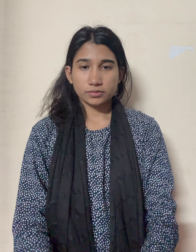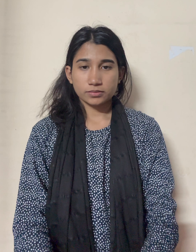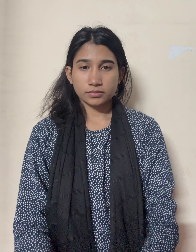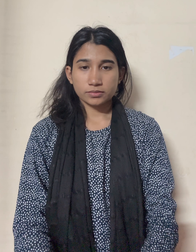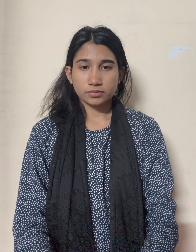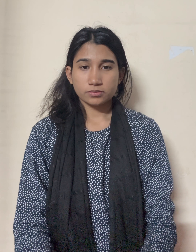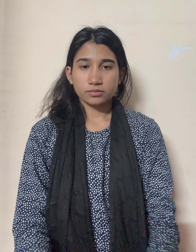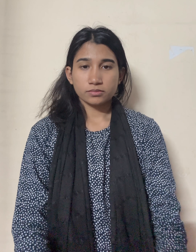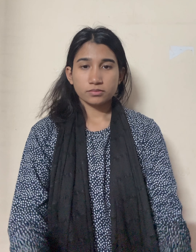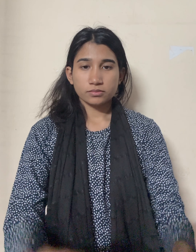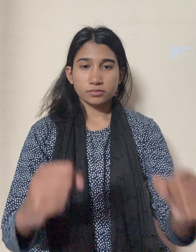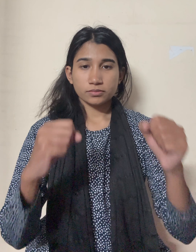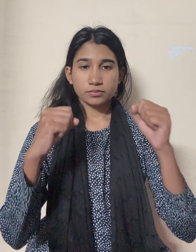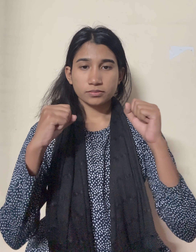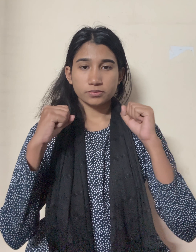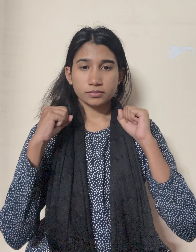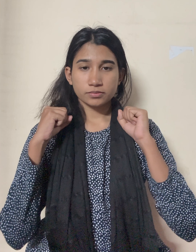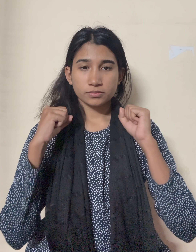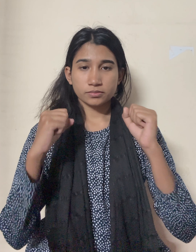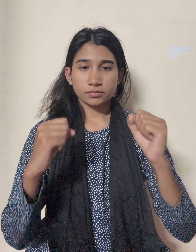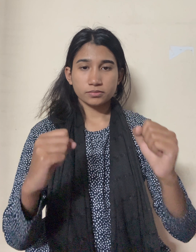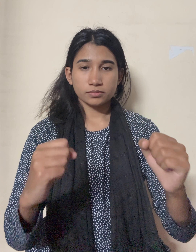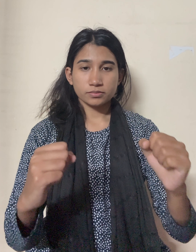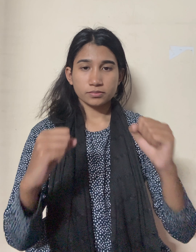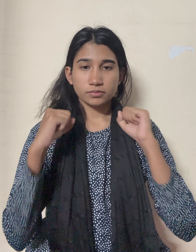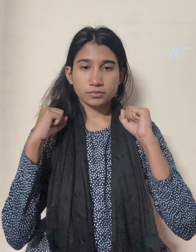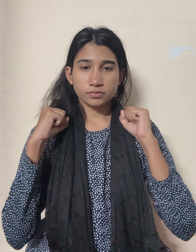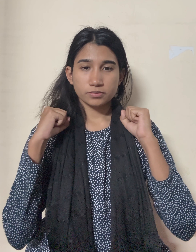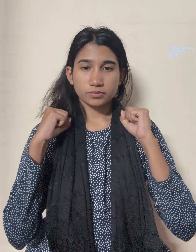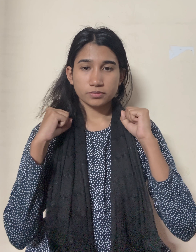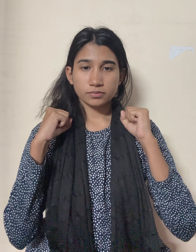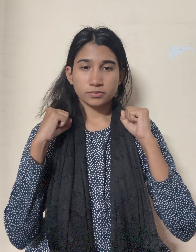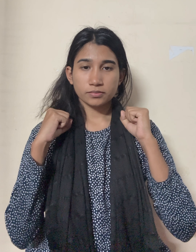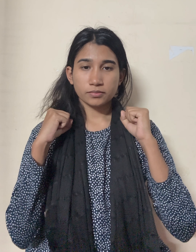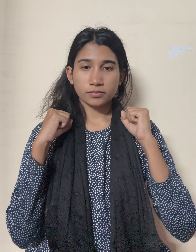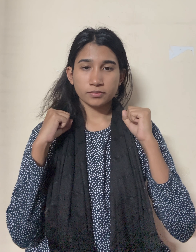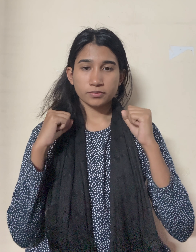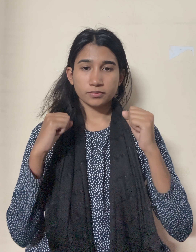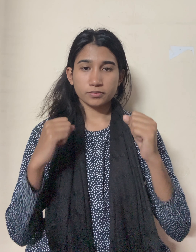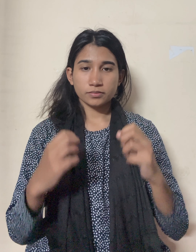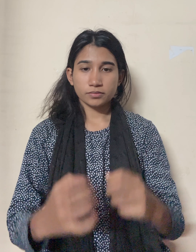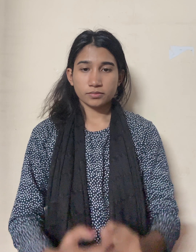ব্যায়াম